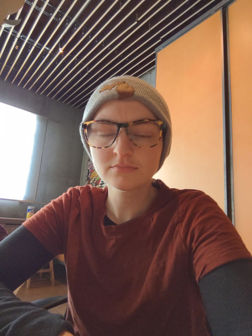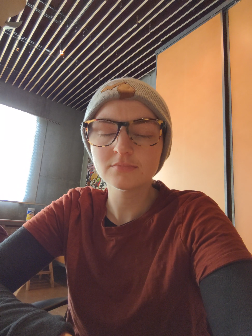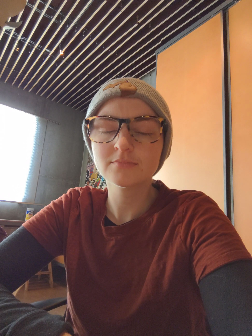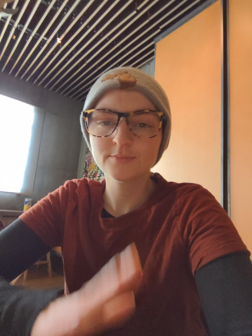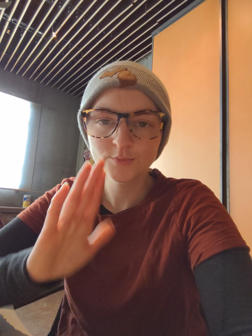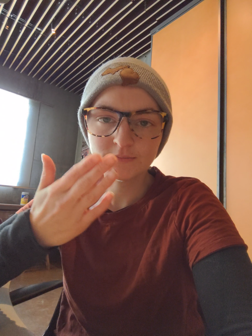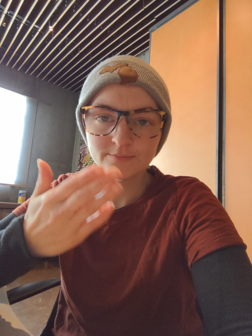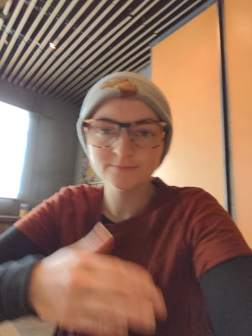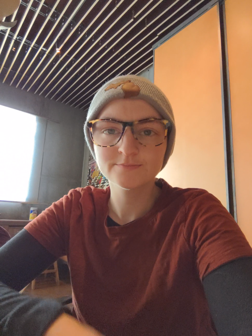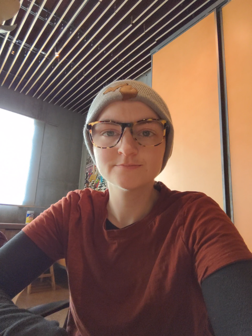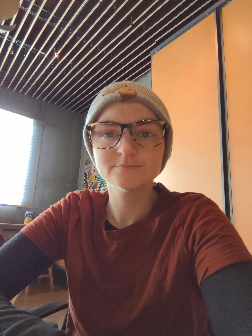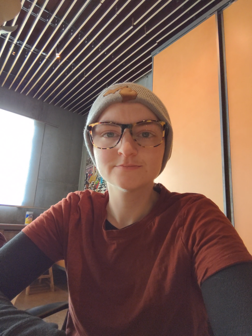book